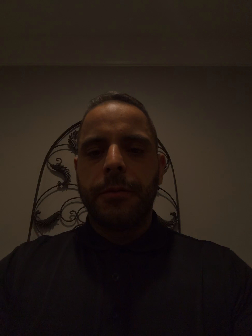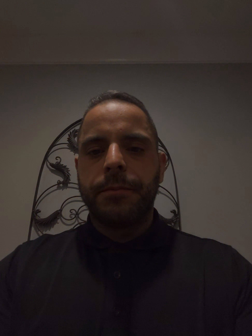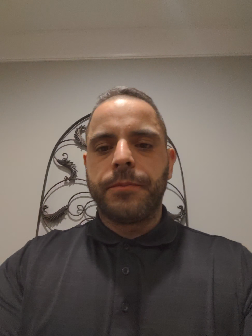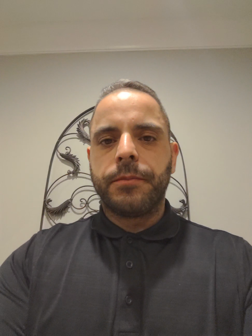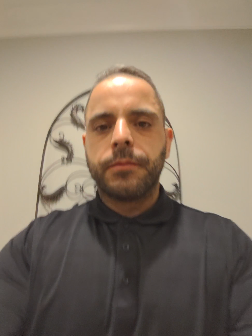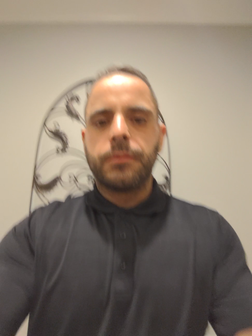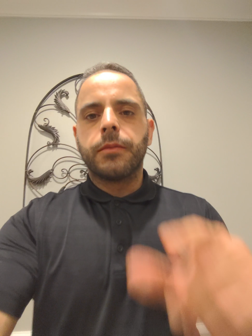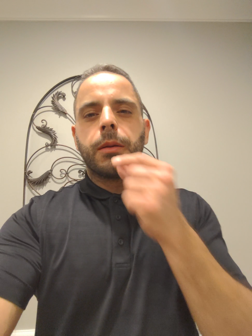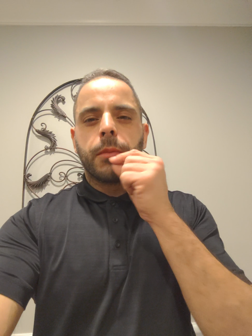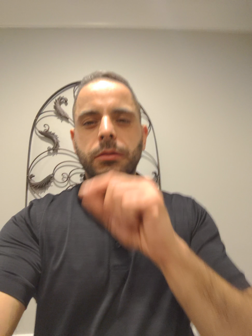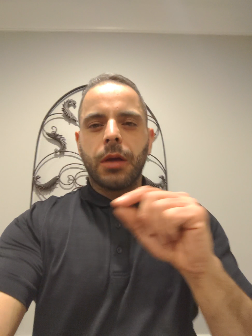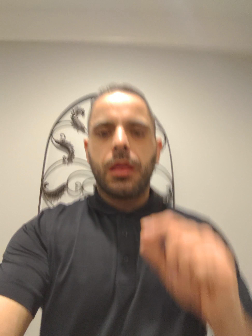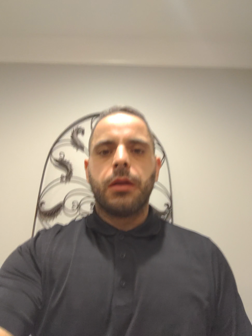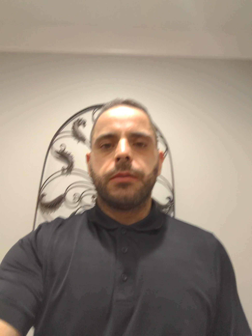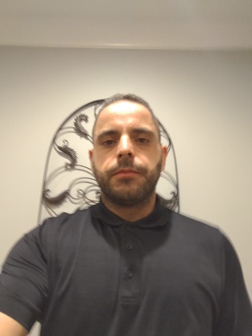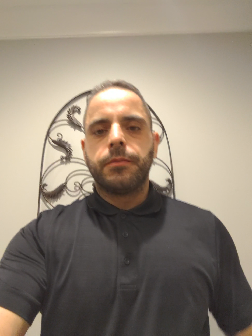pencil